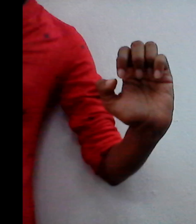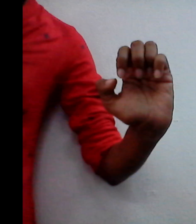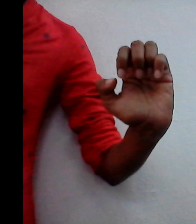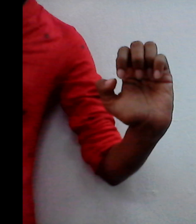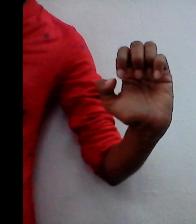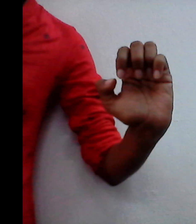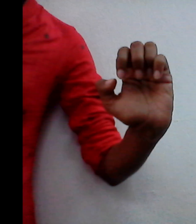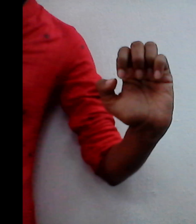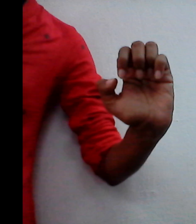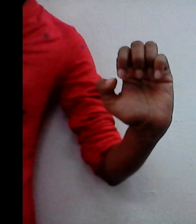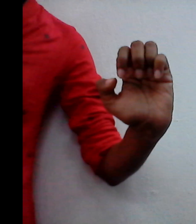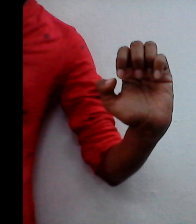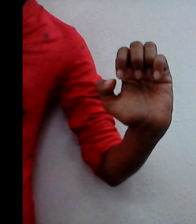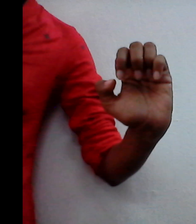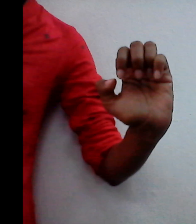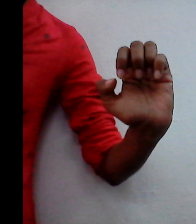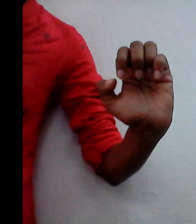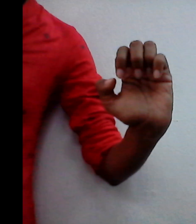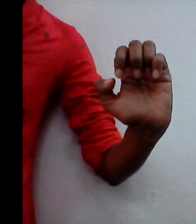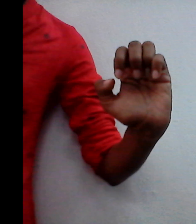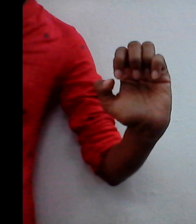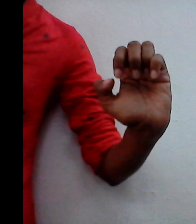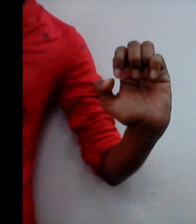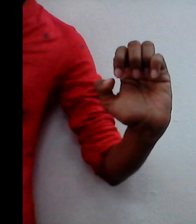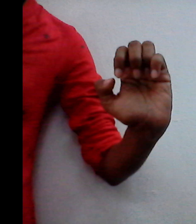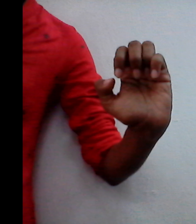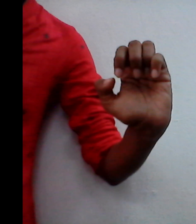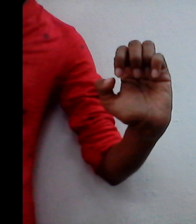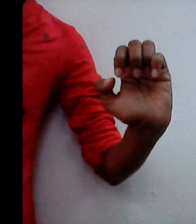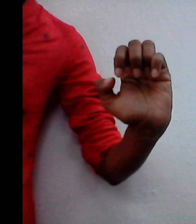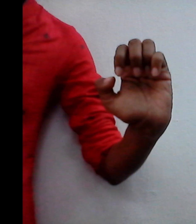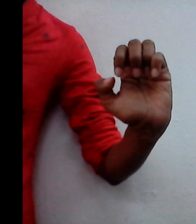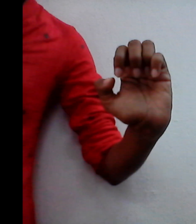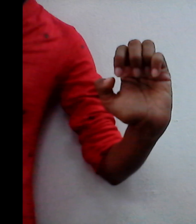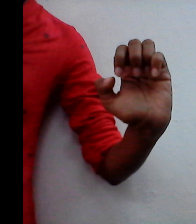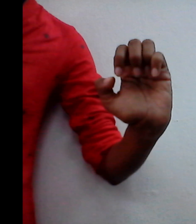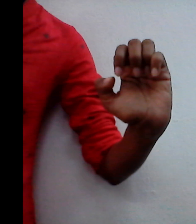ഇ